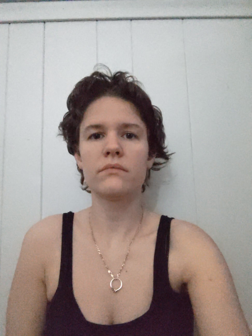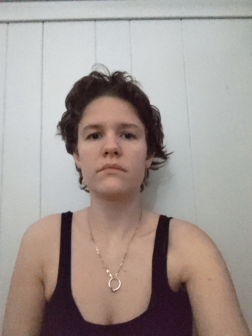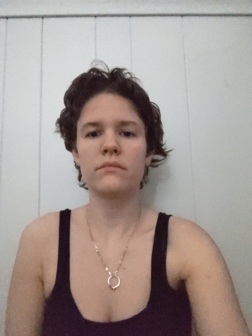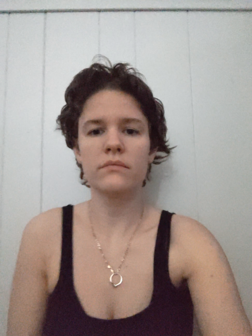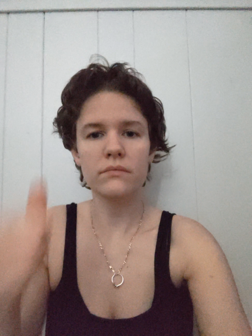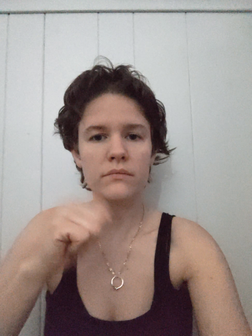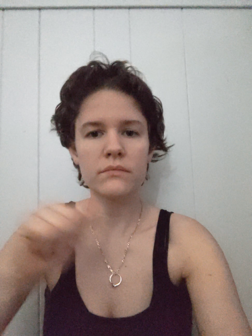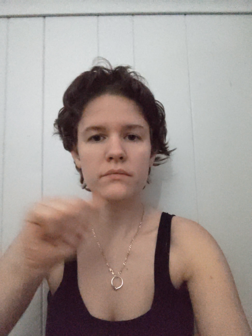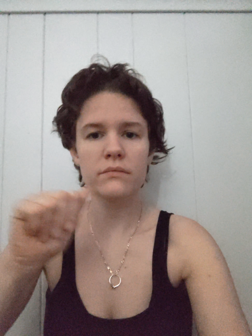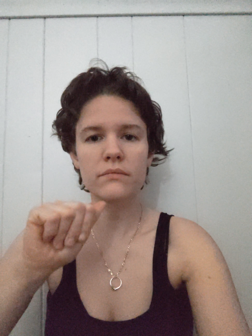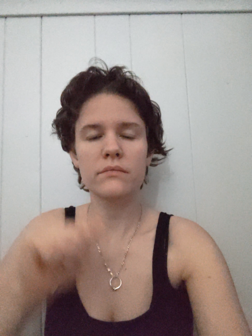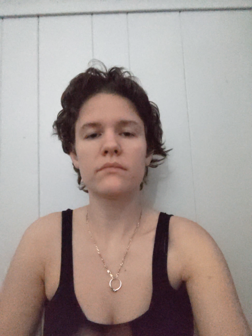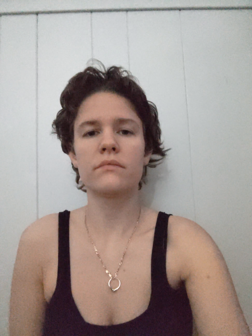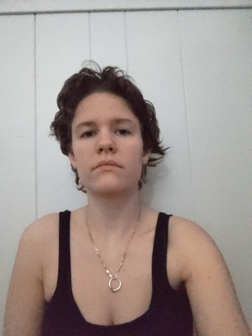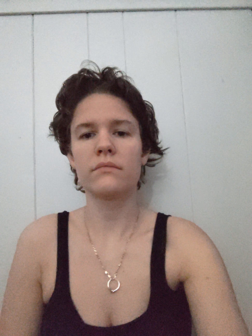aunt